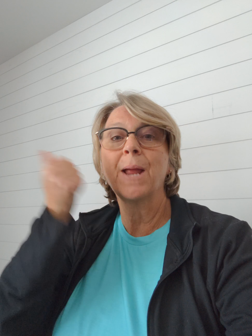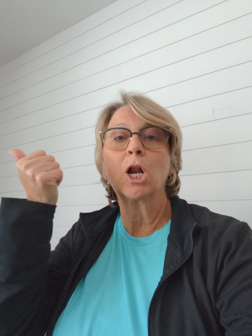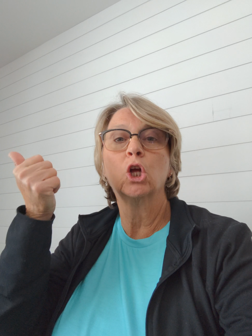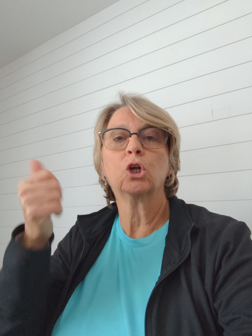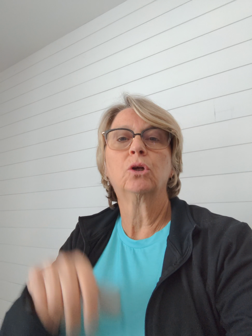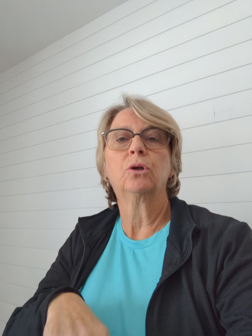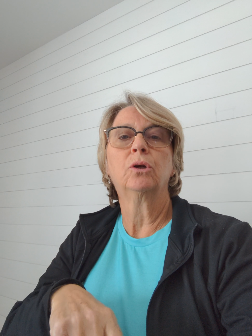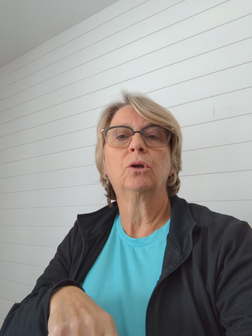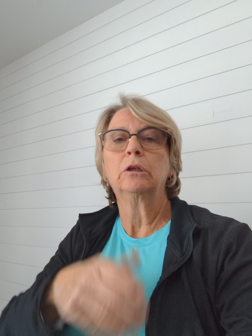better